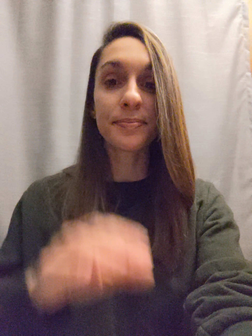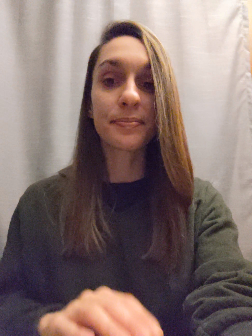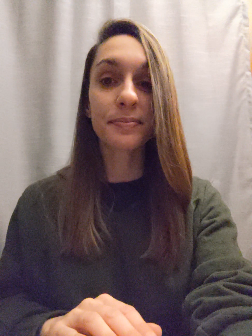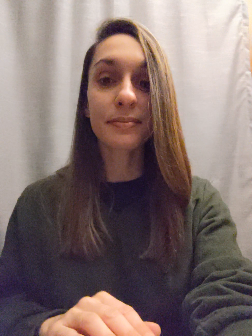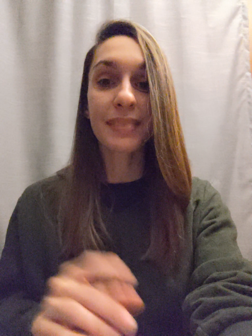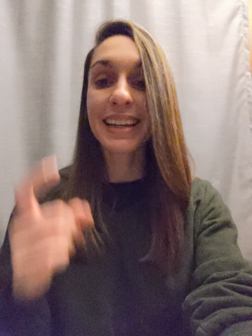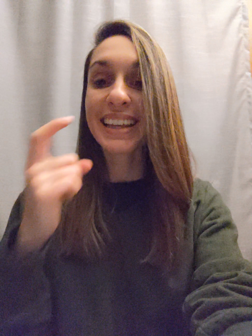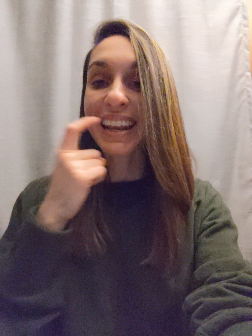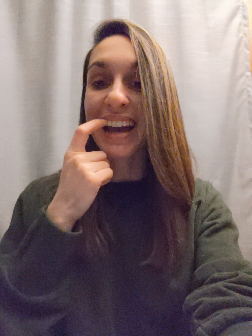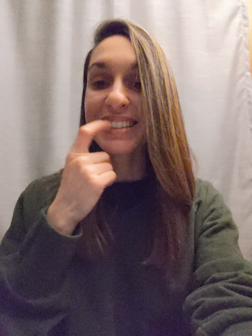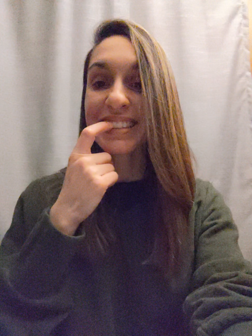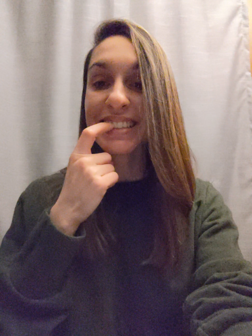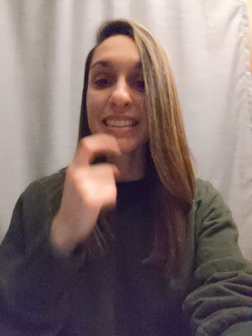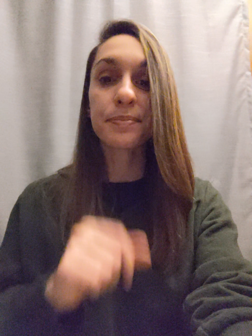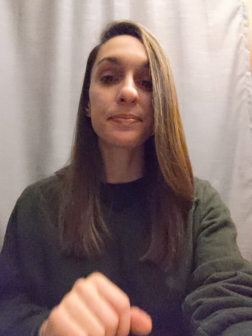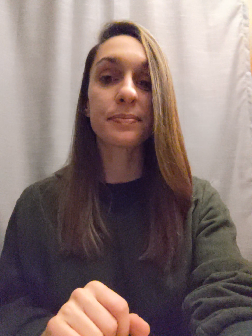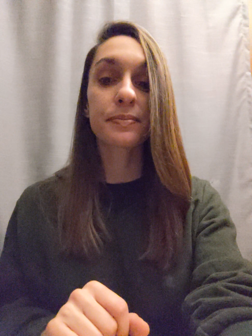window